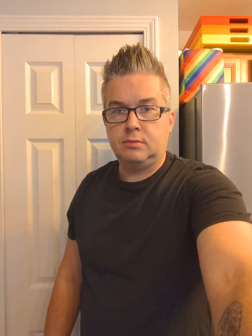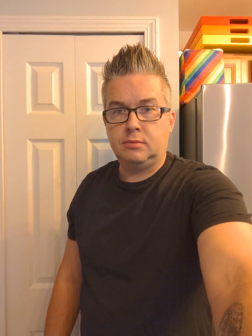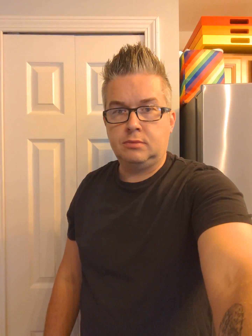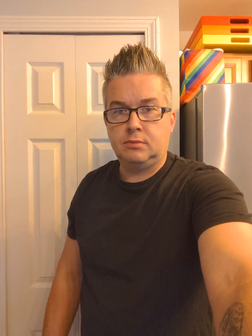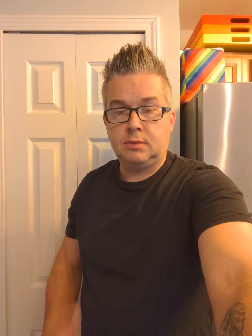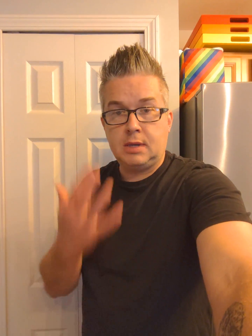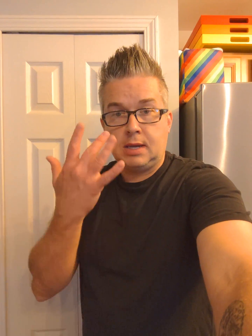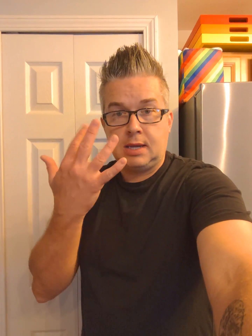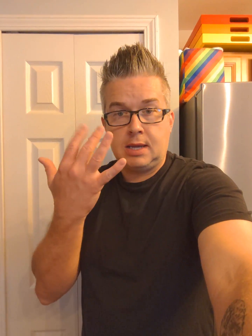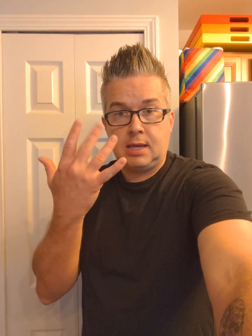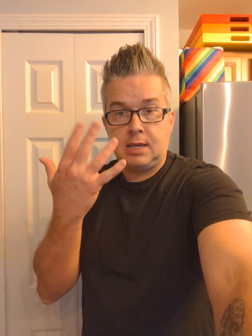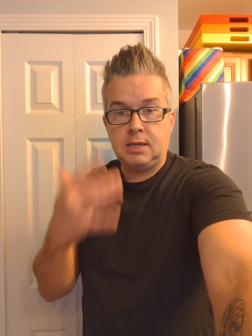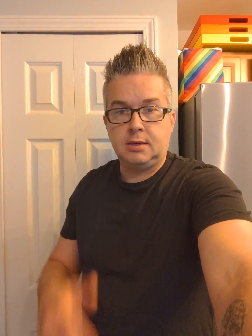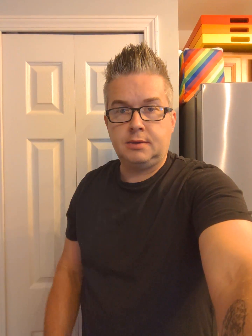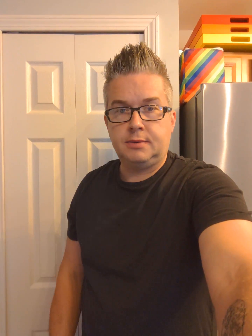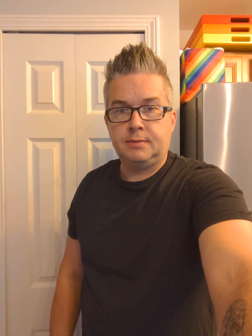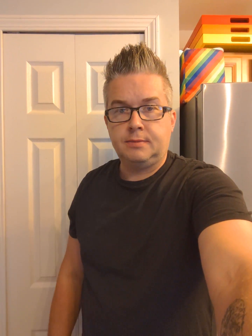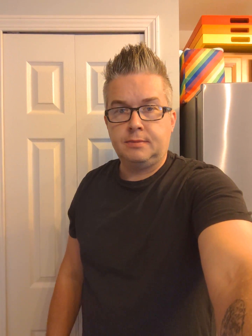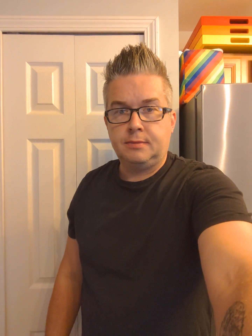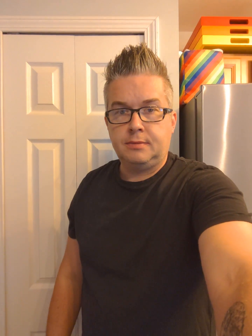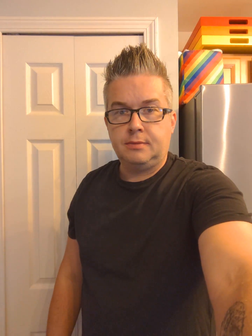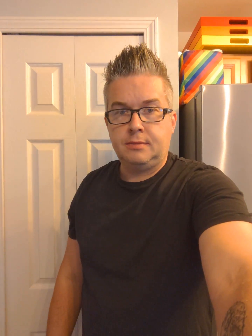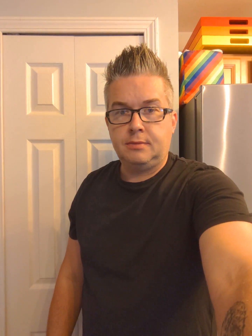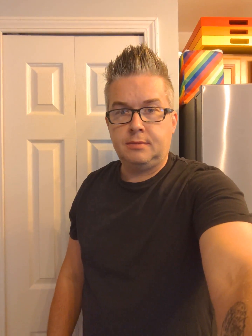hand